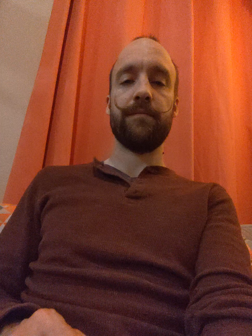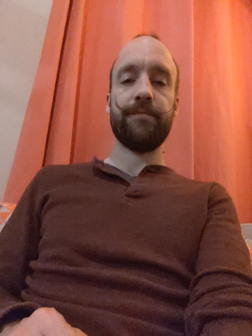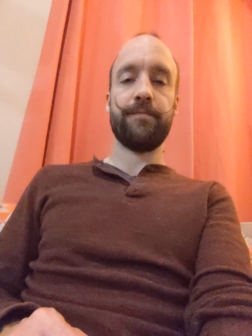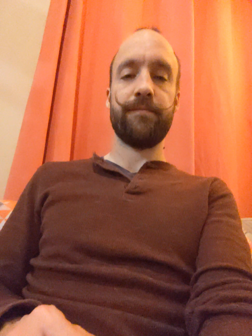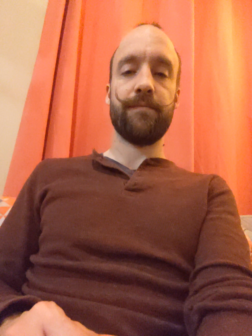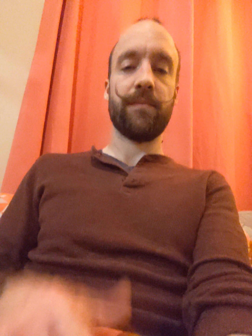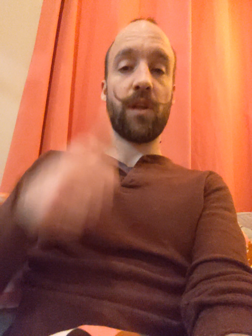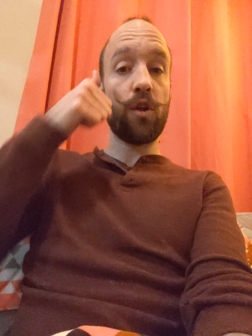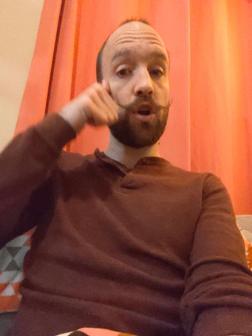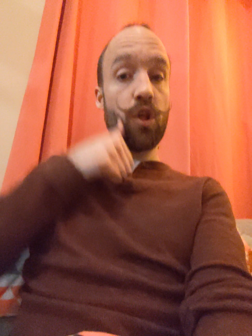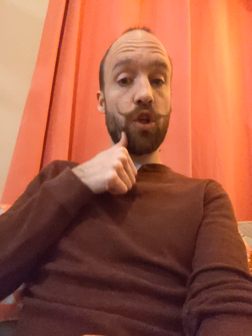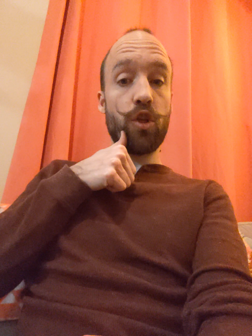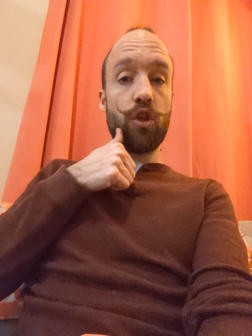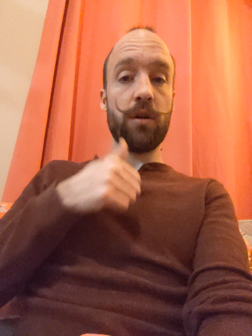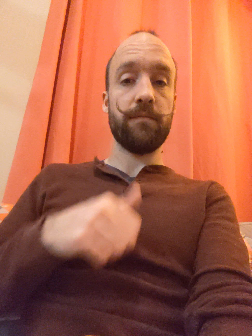girl